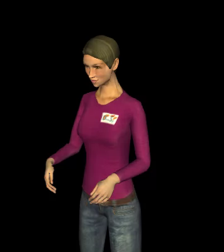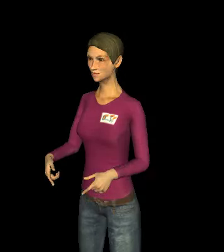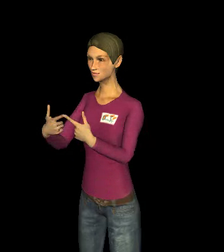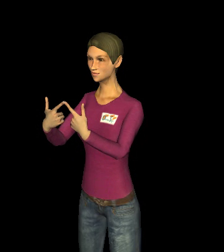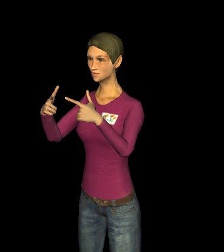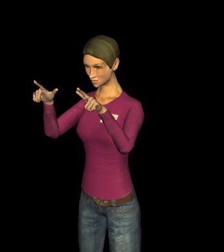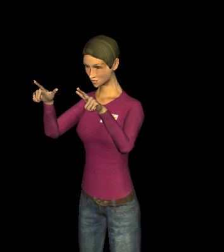حر